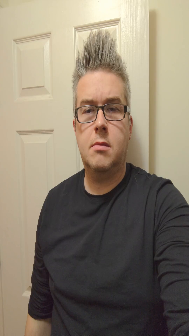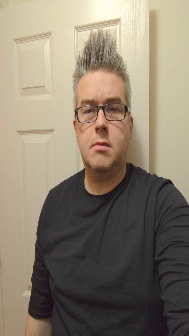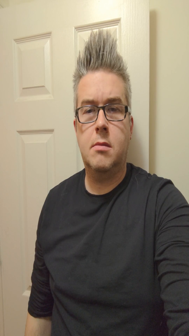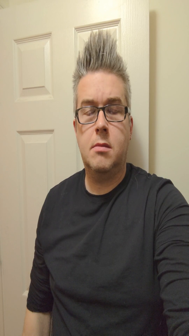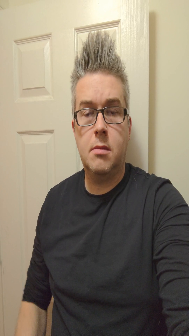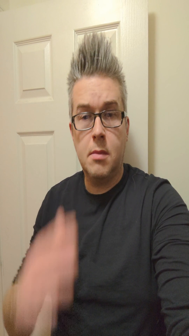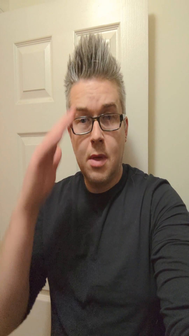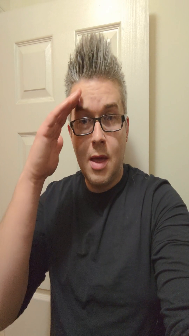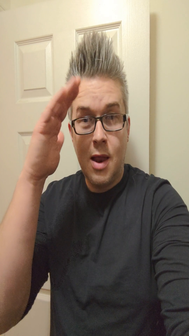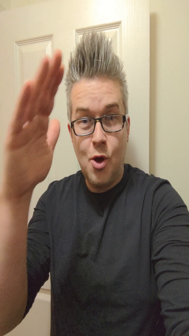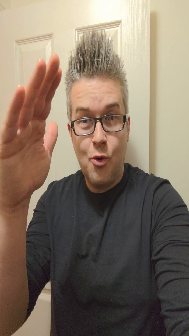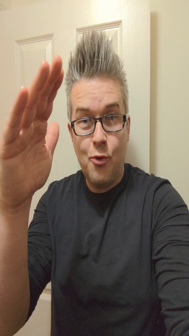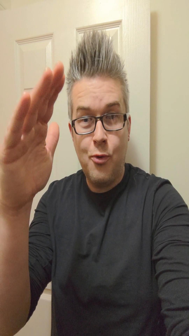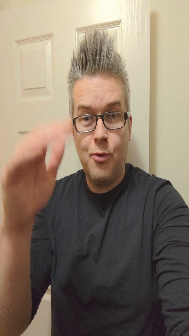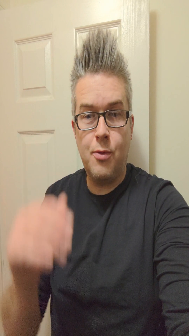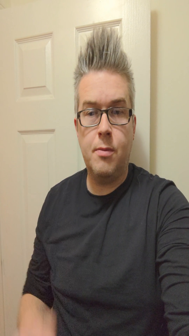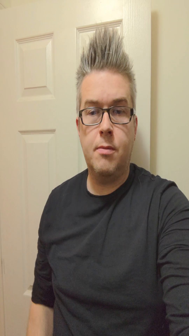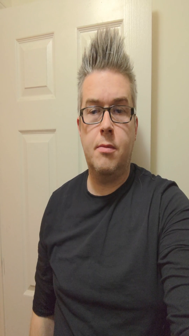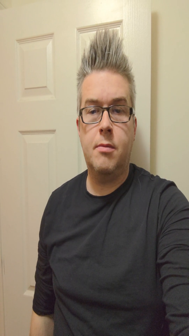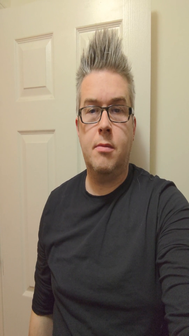hello